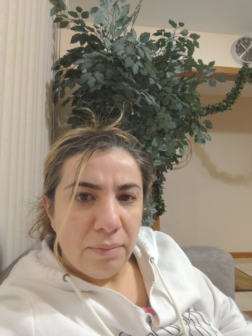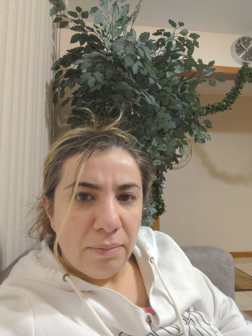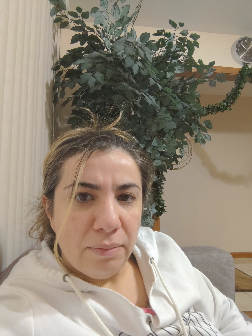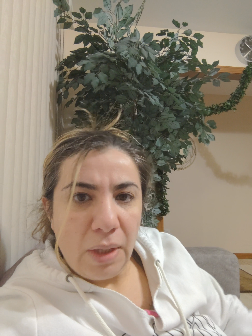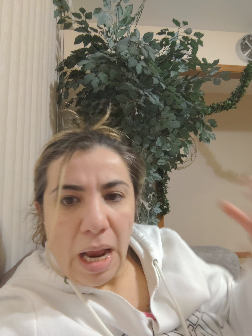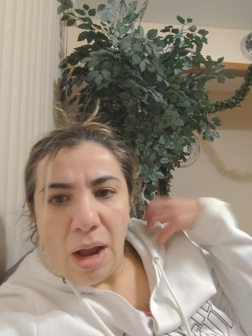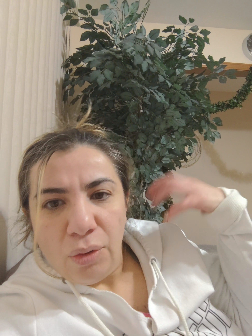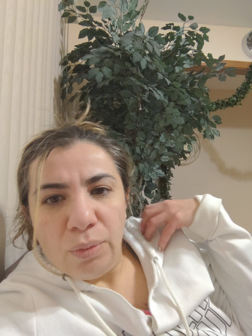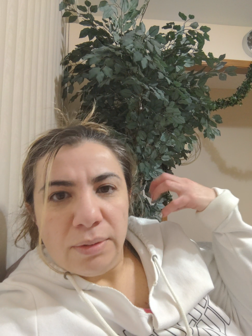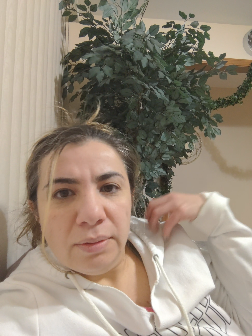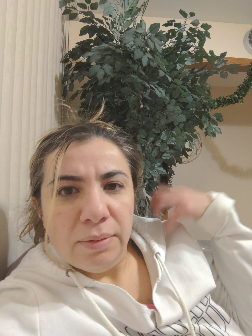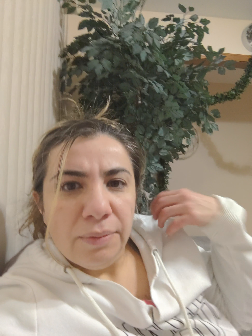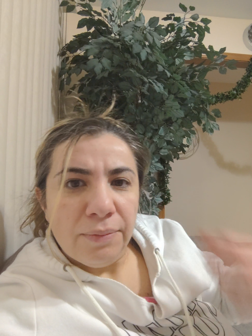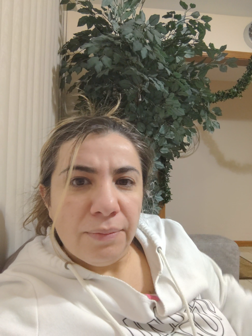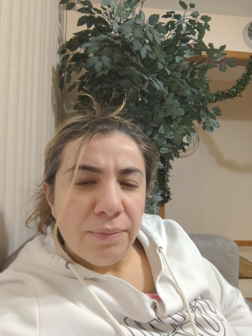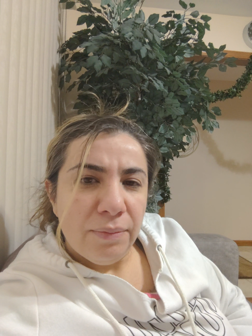outside